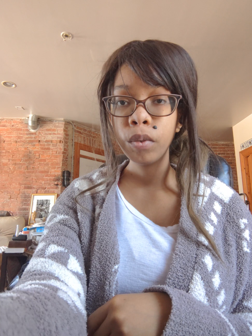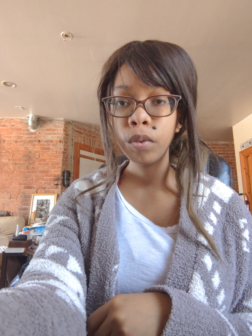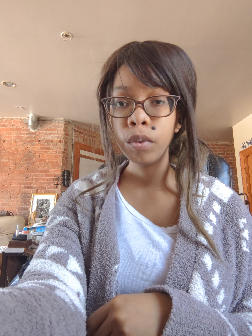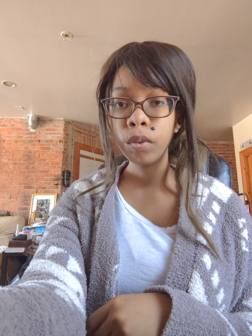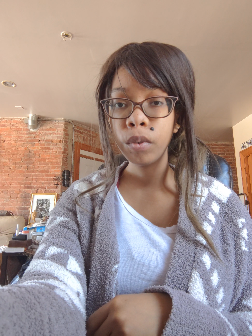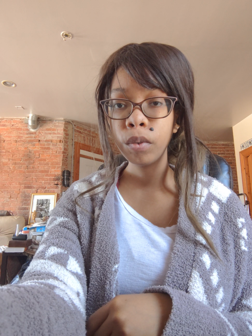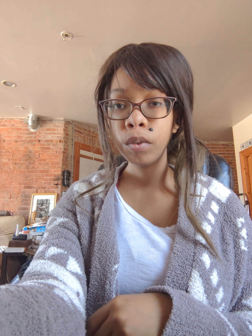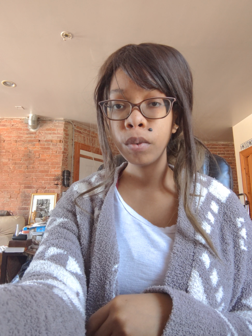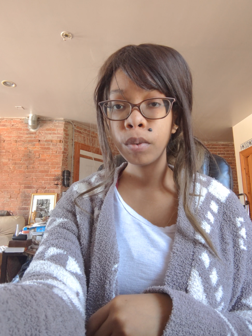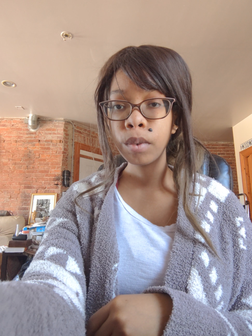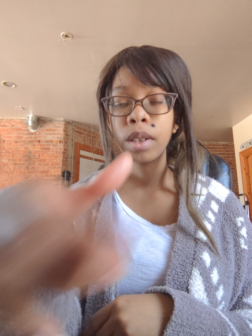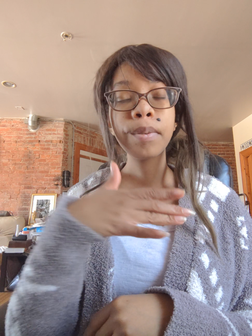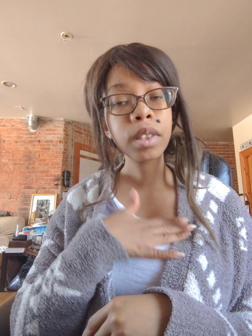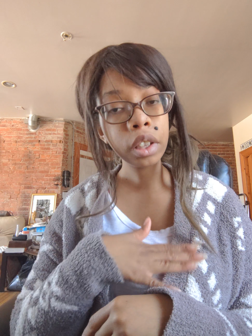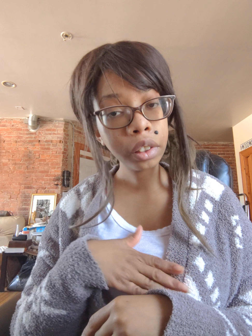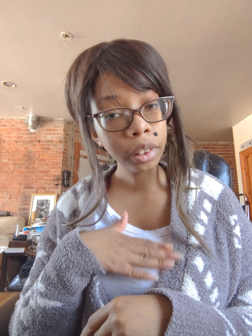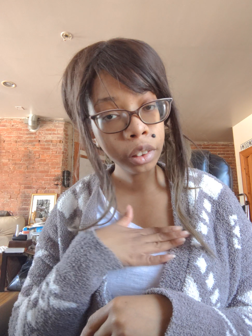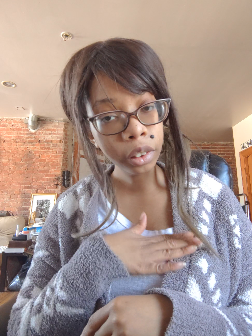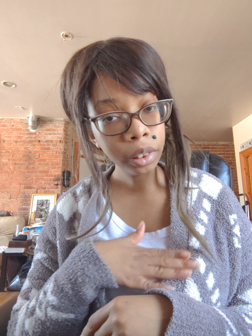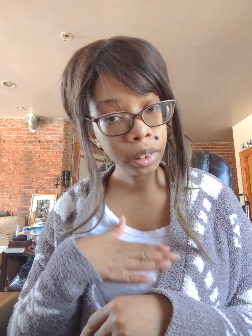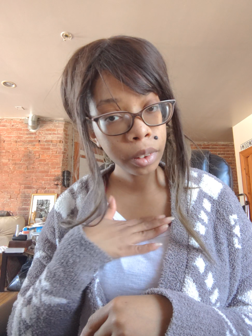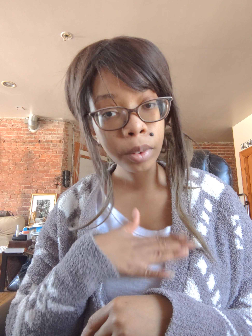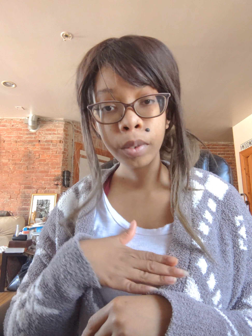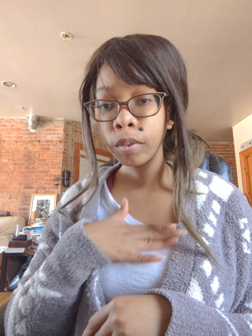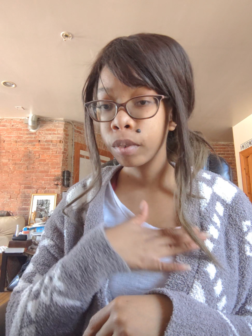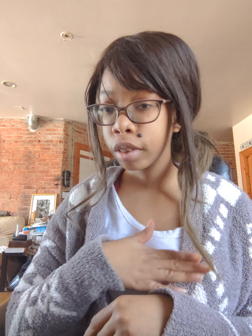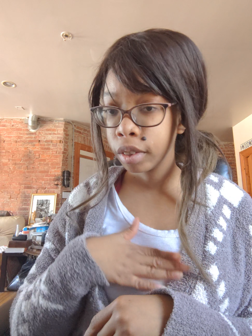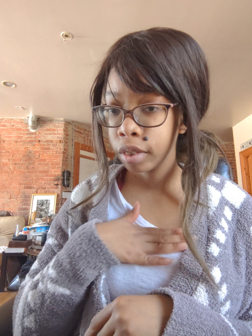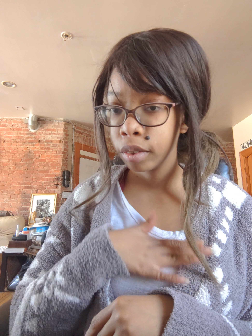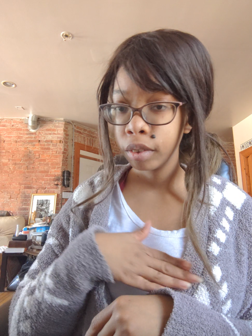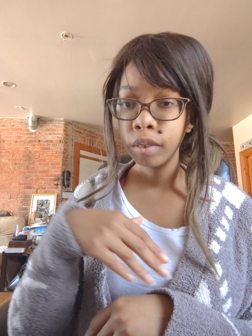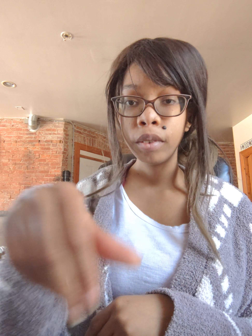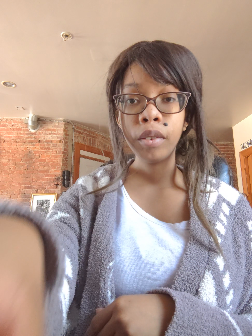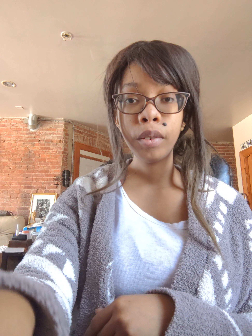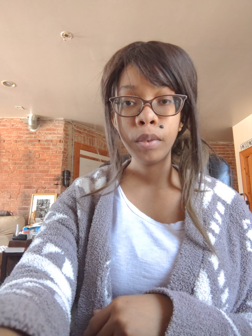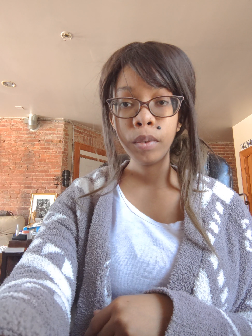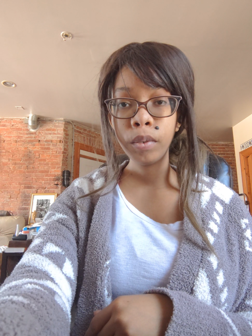please